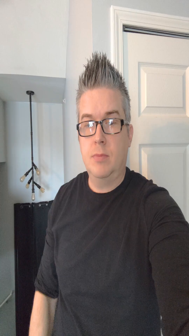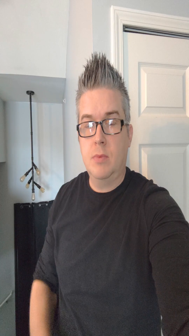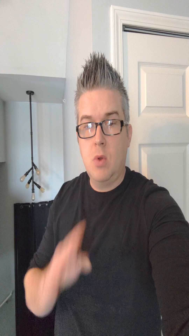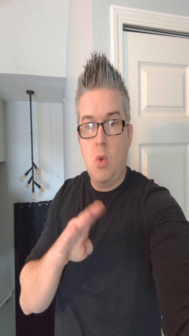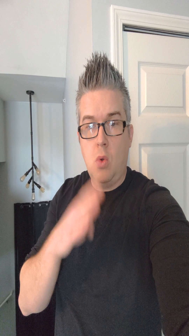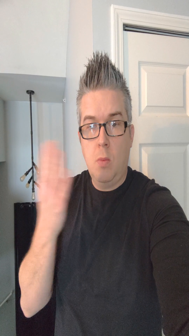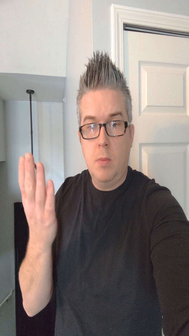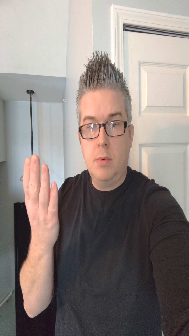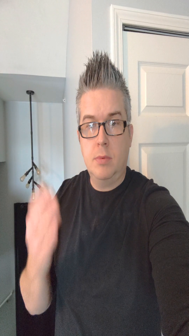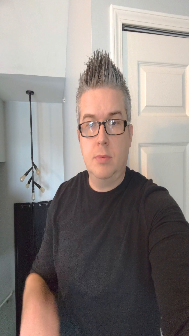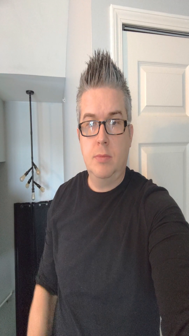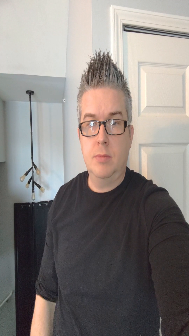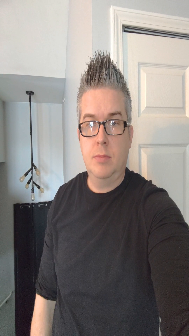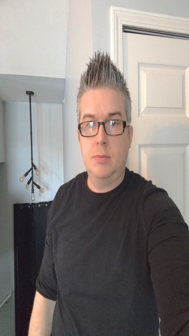open